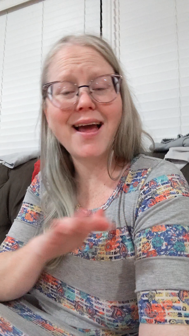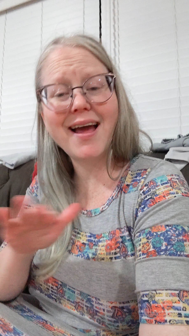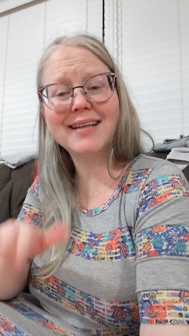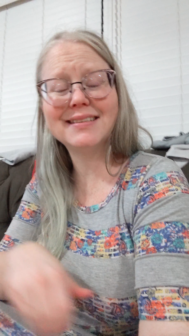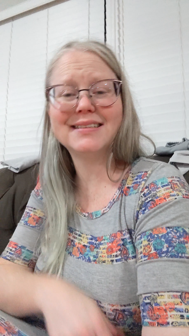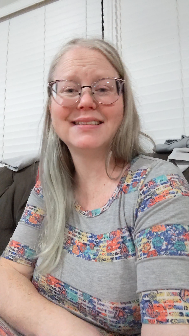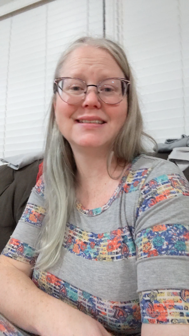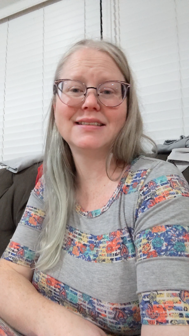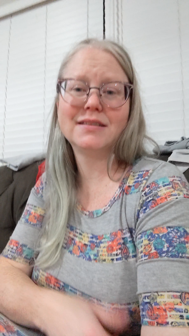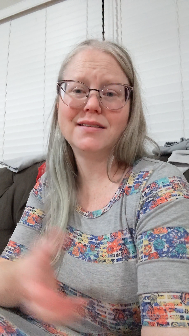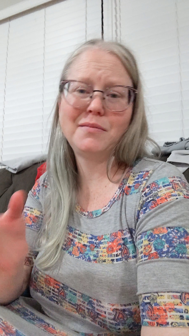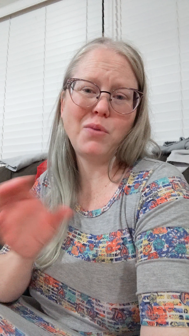pour